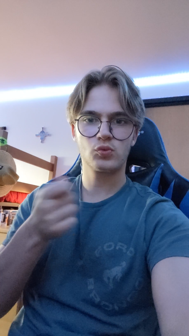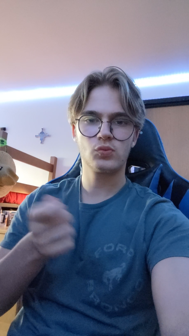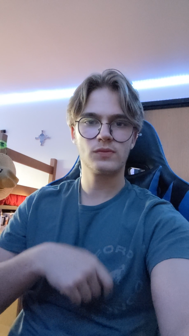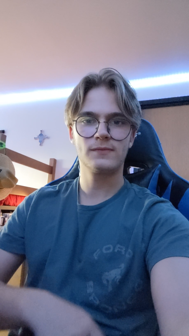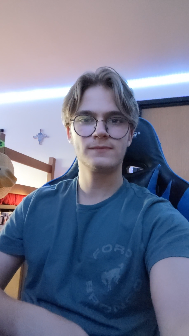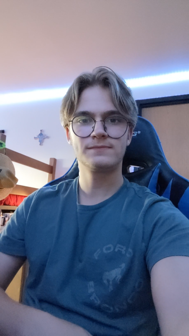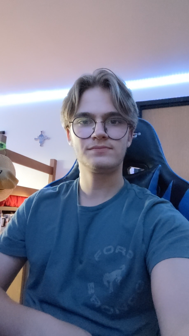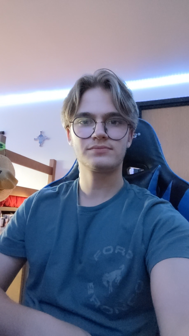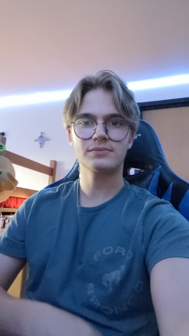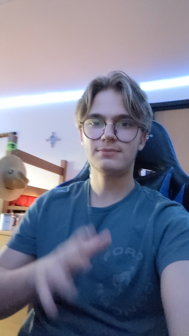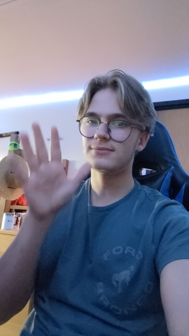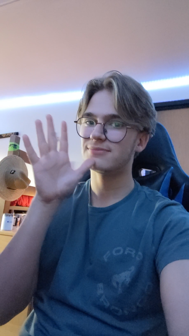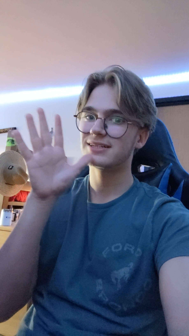mommy